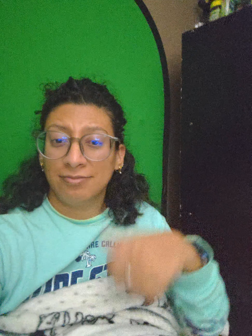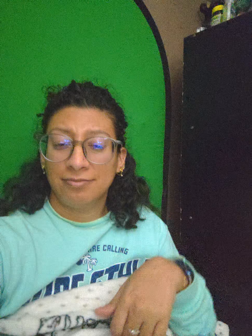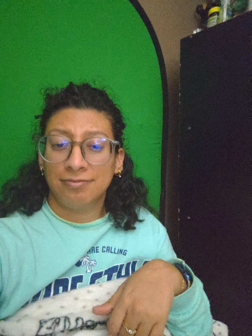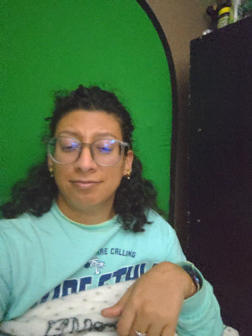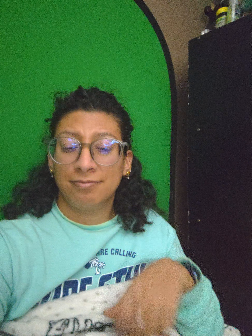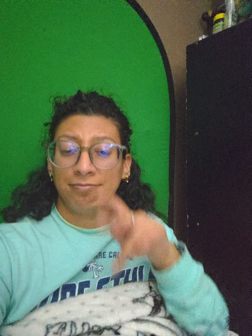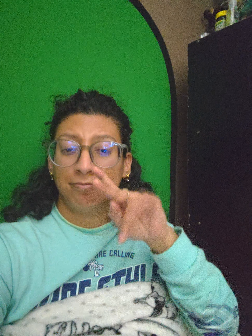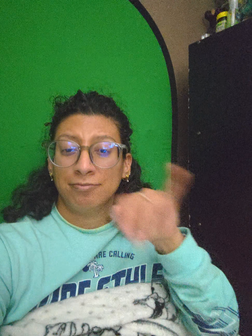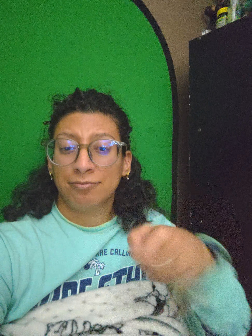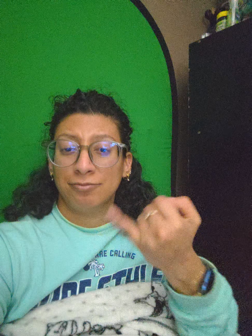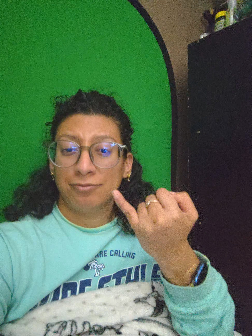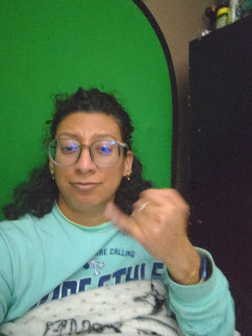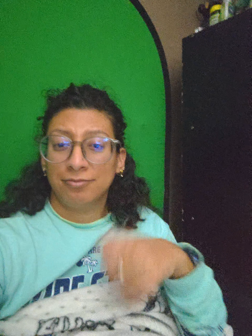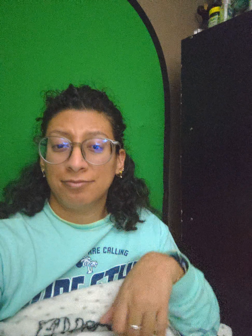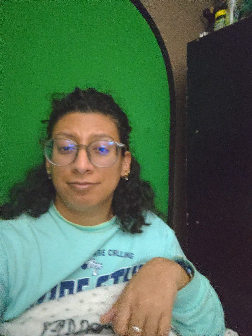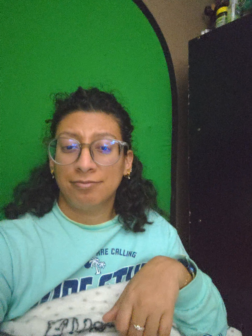pajamas